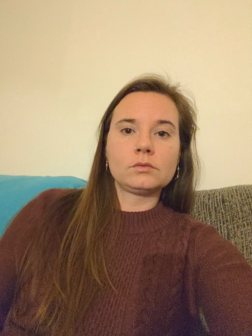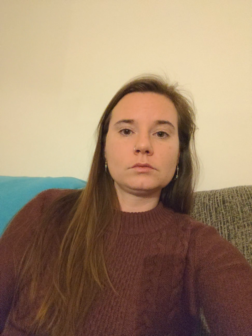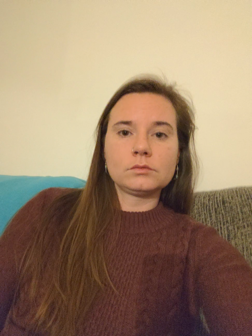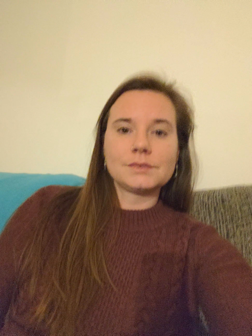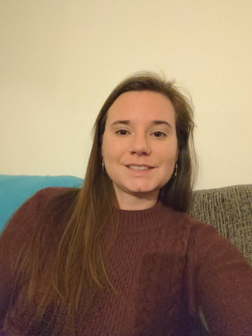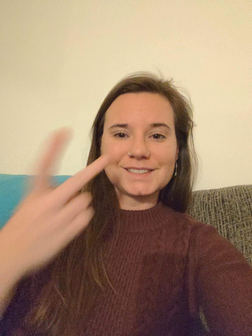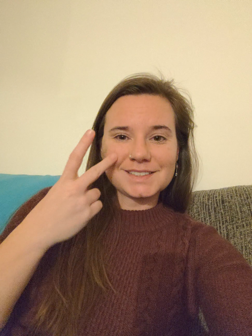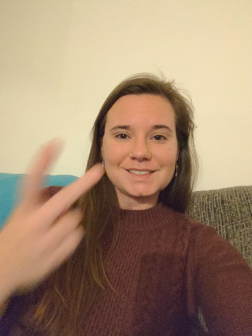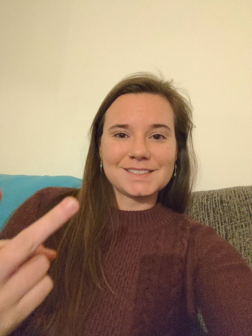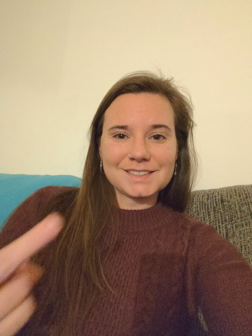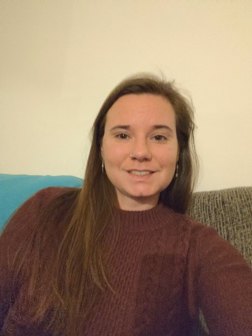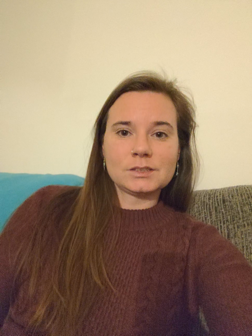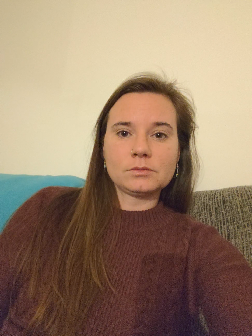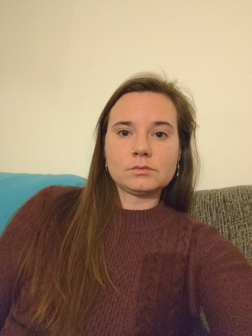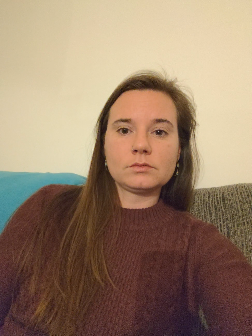see